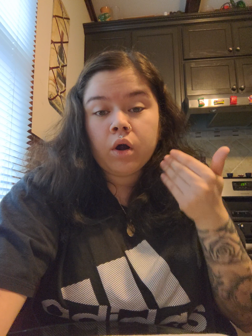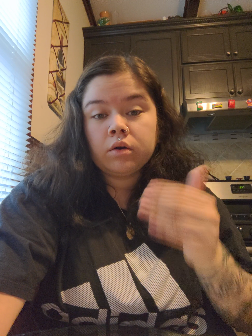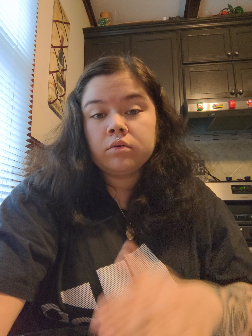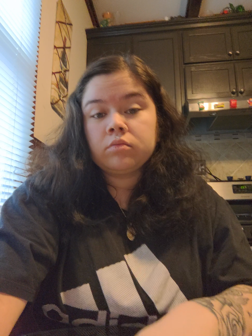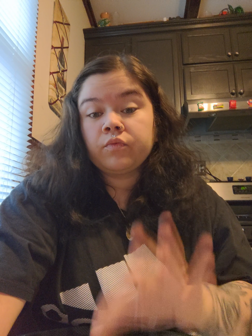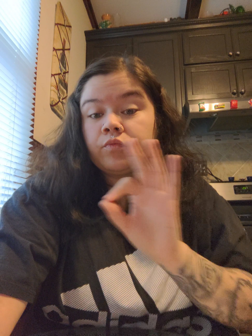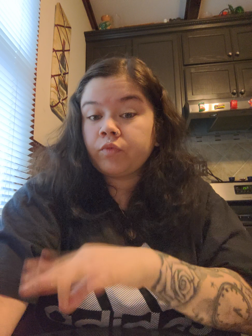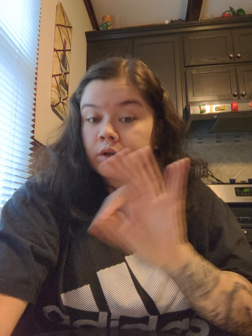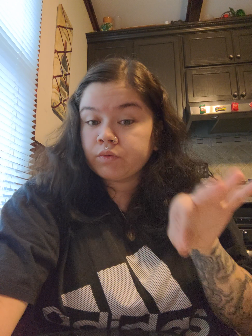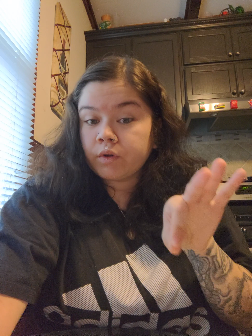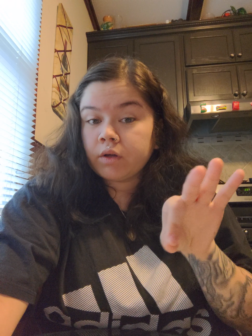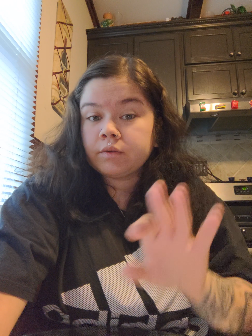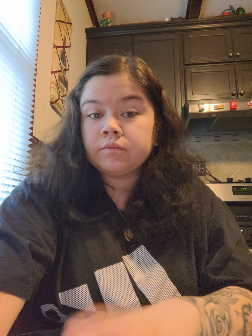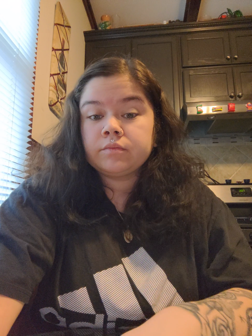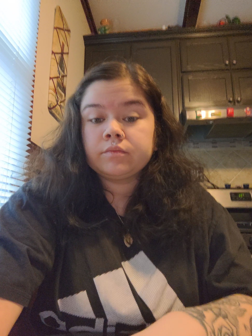french fries